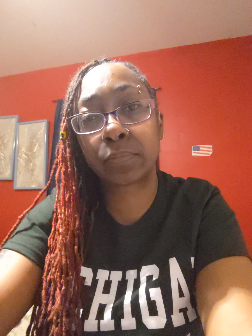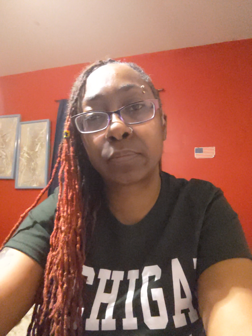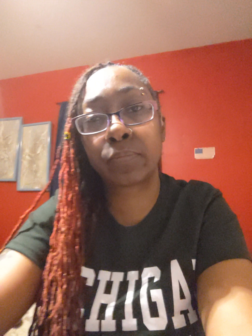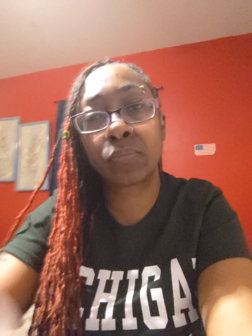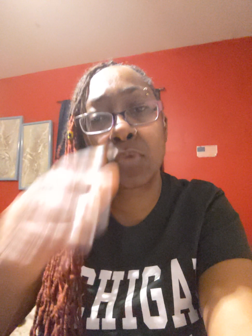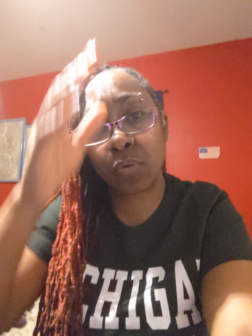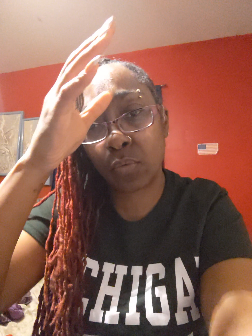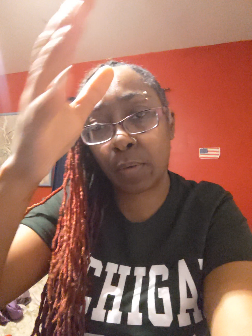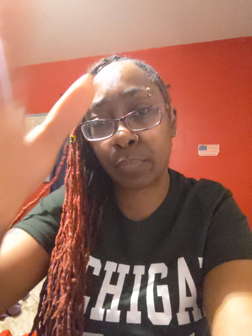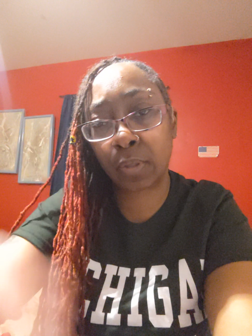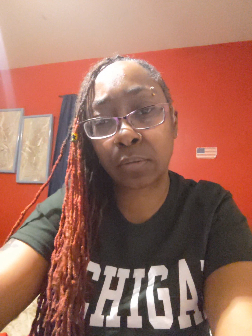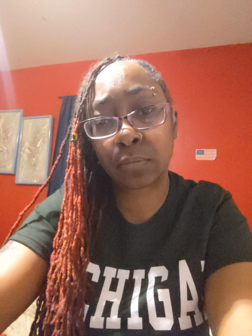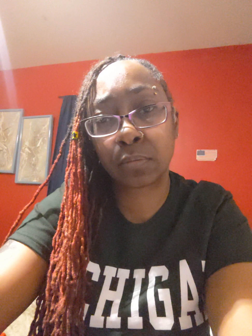grandpa